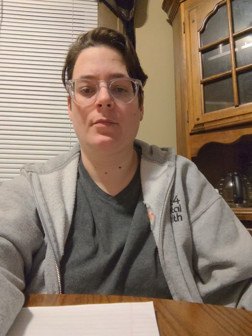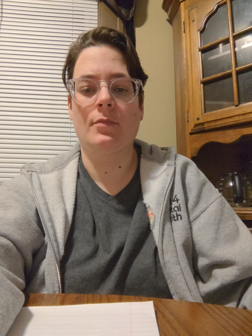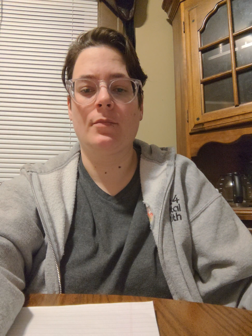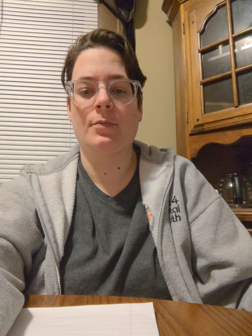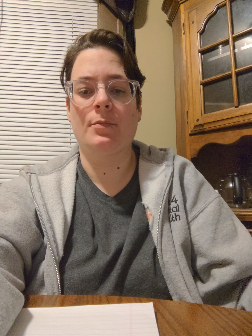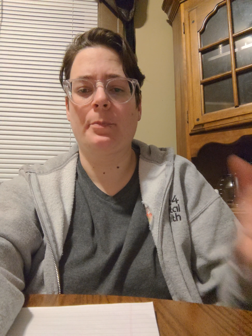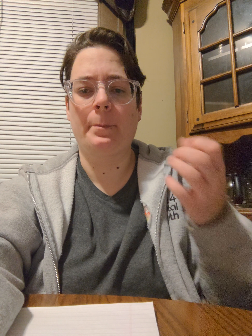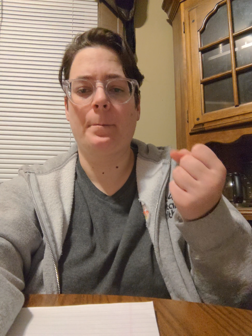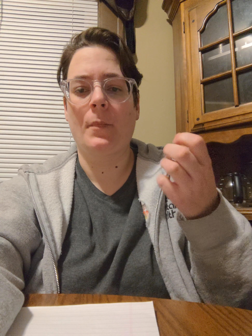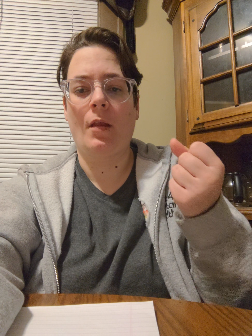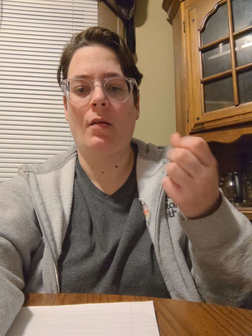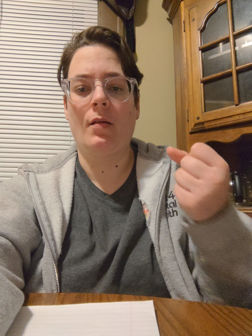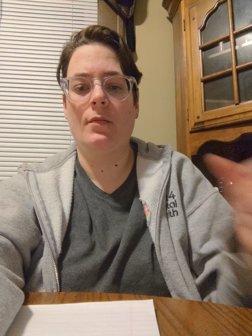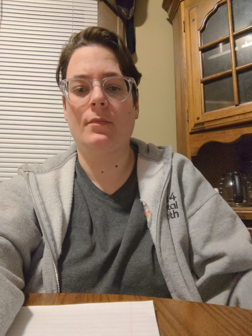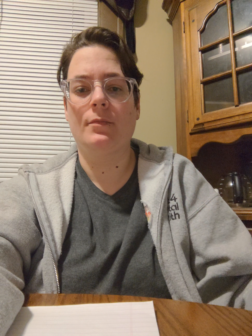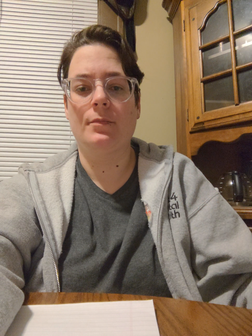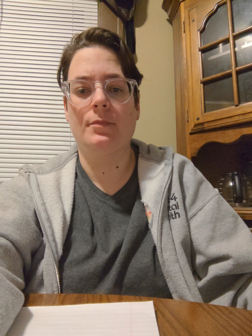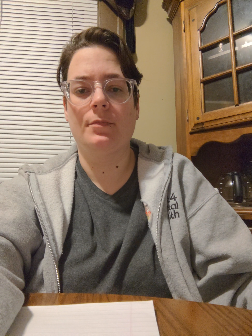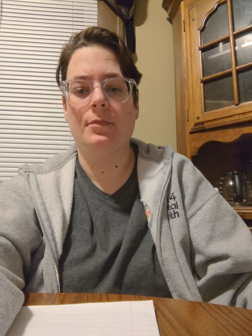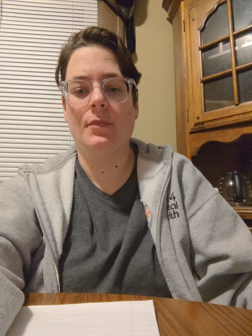milk